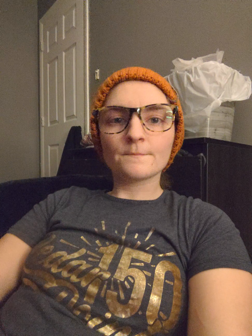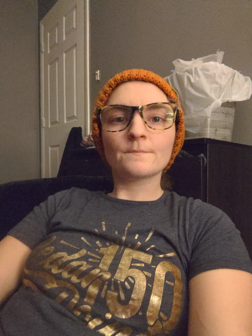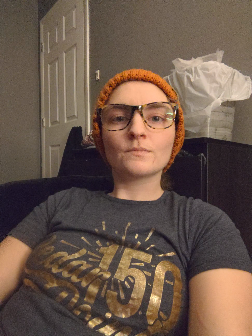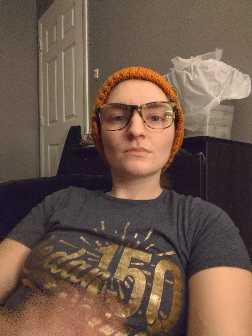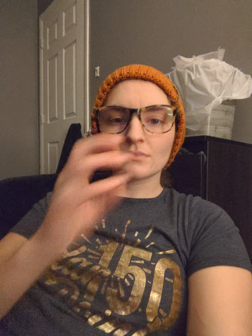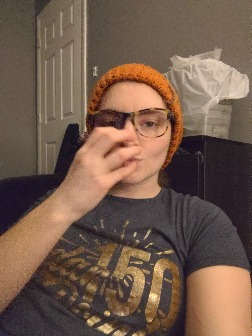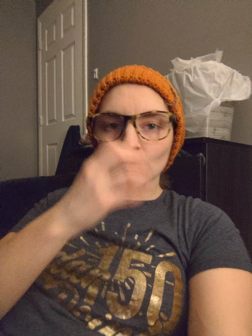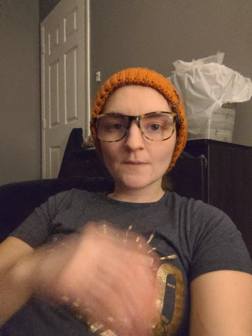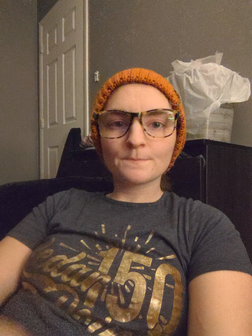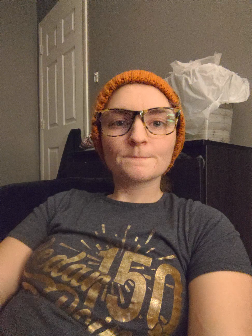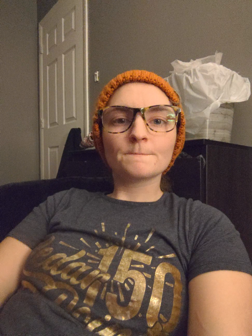clown